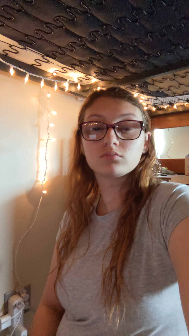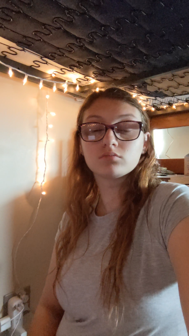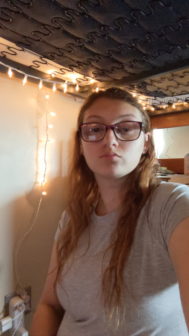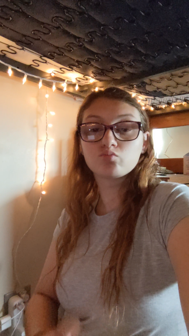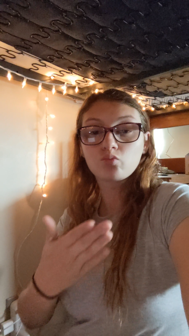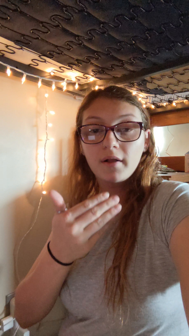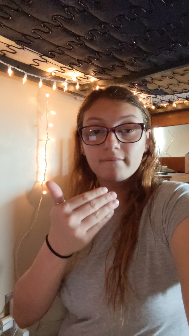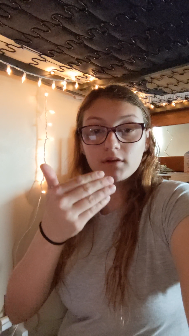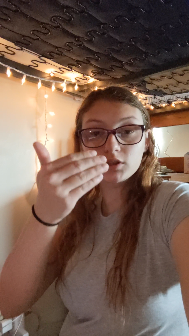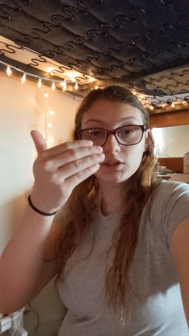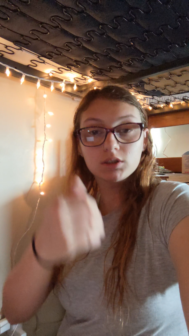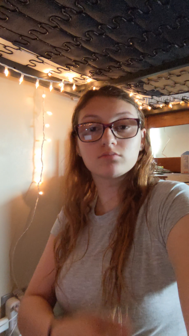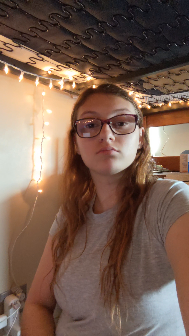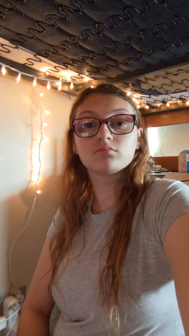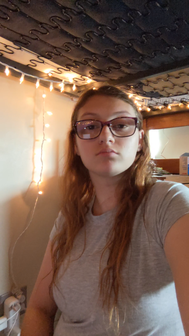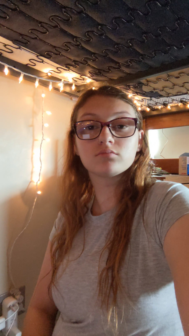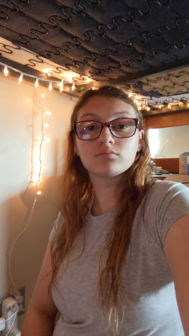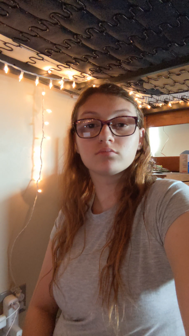butterfly